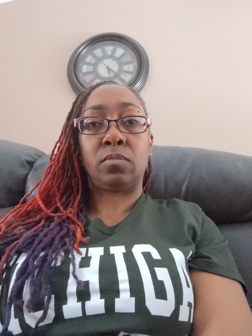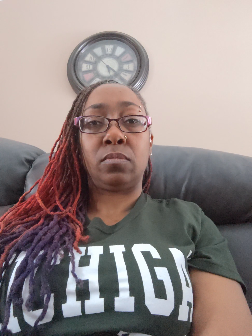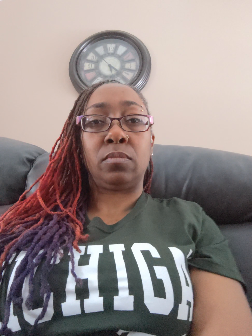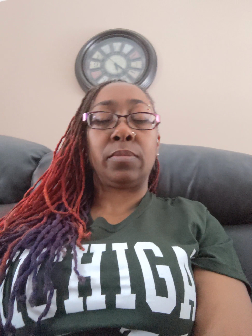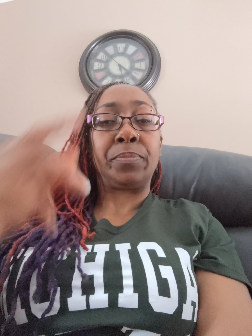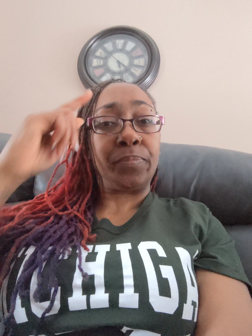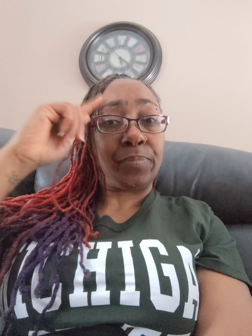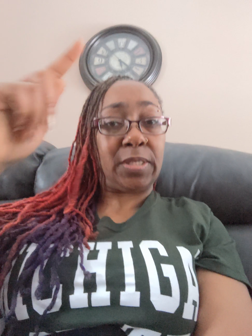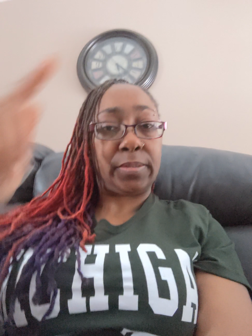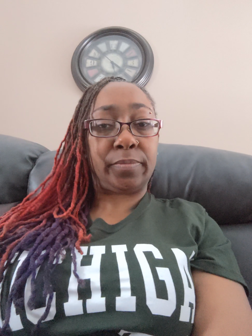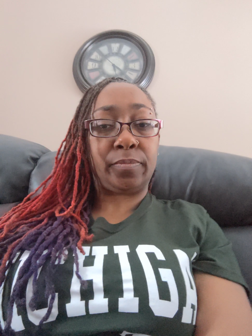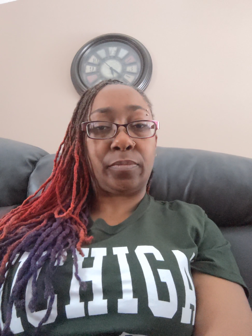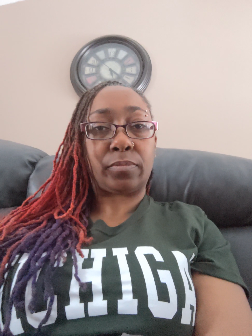penny